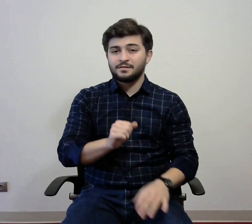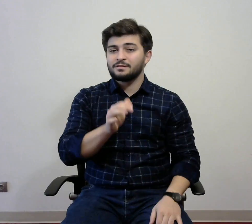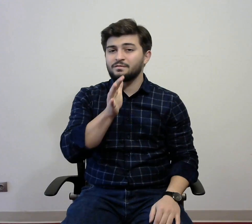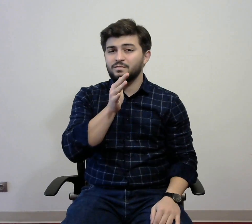vaxt